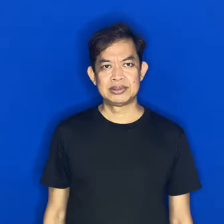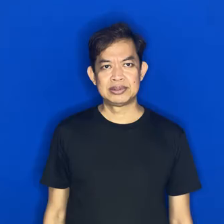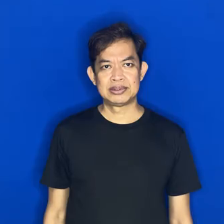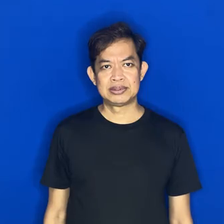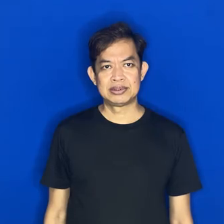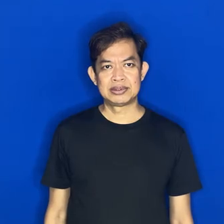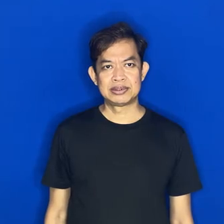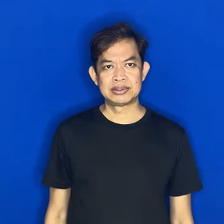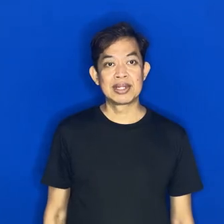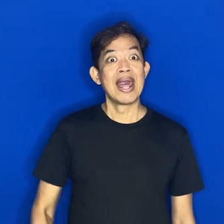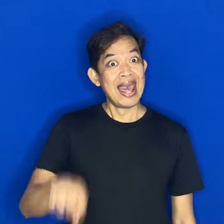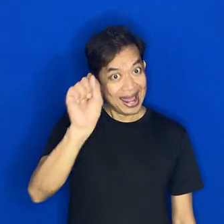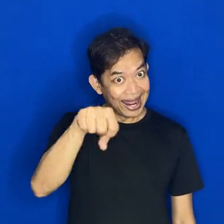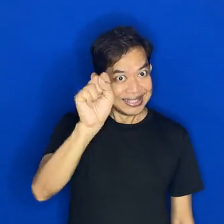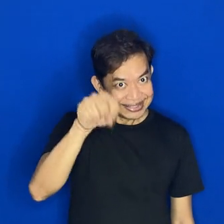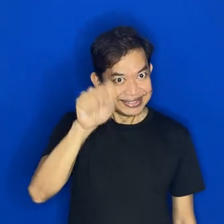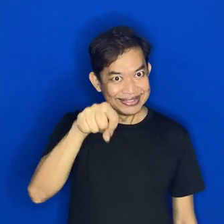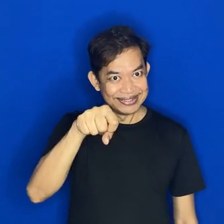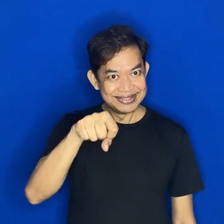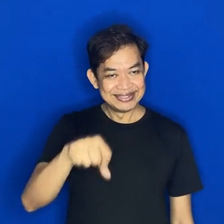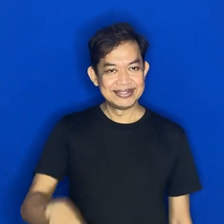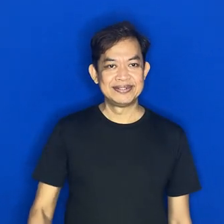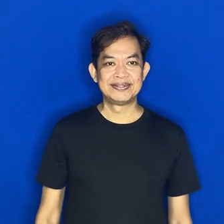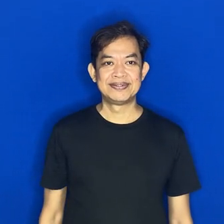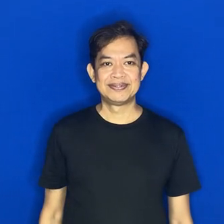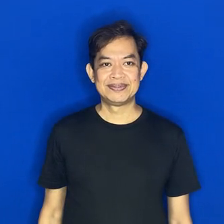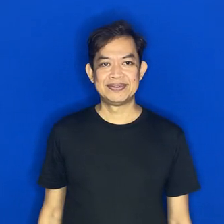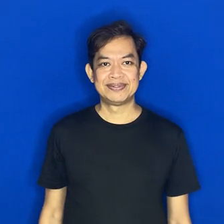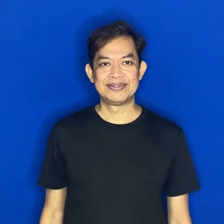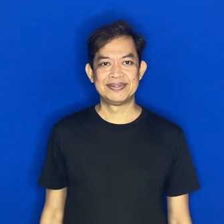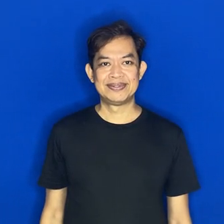yes